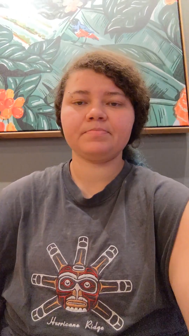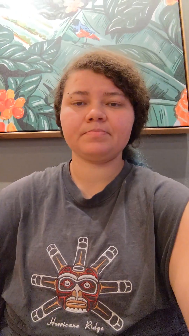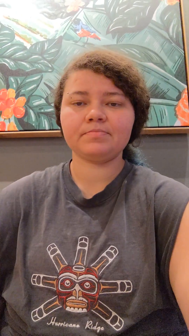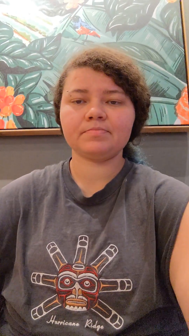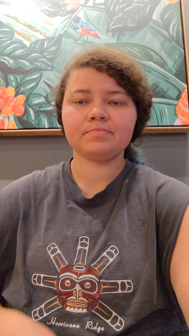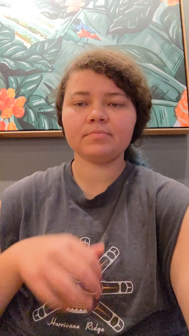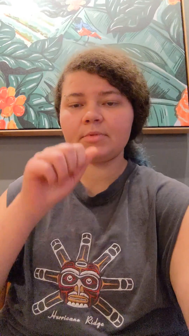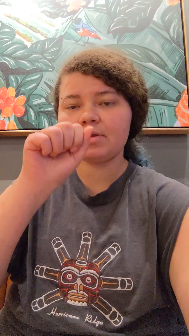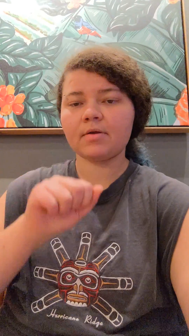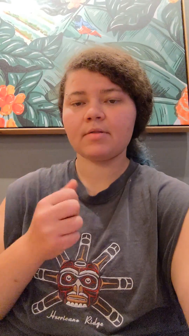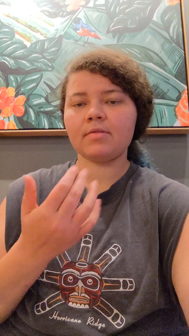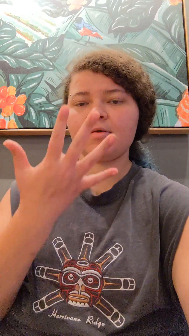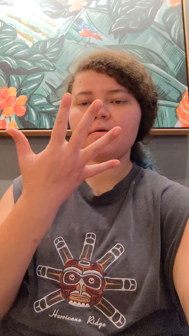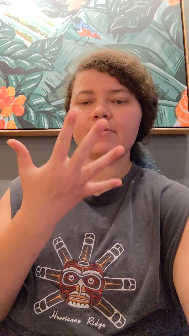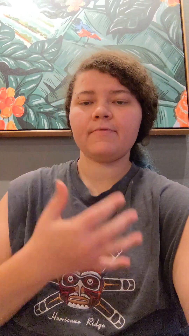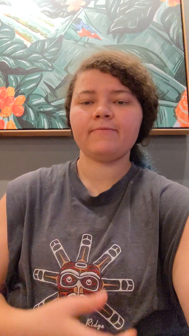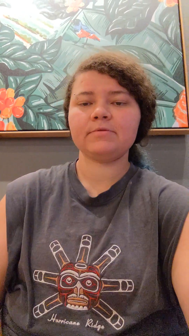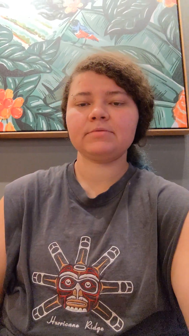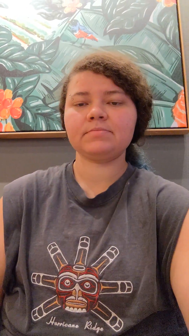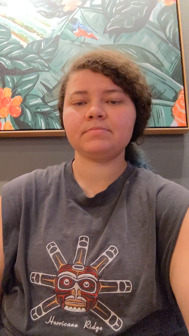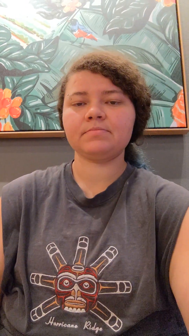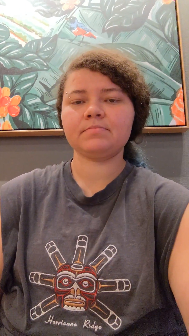gloves